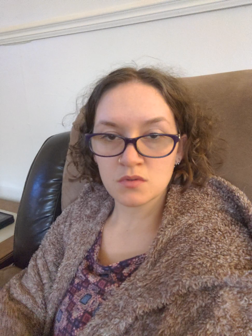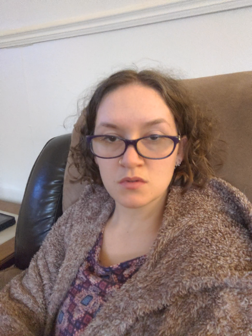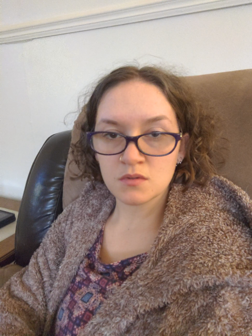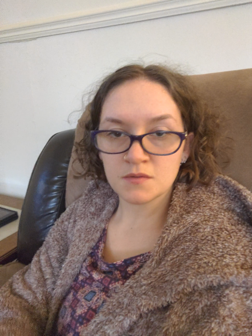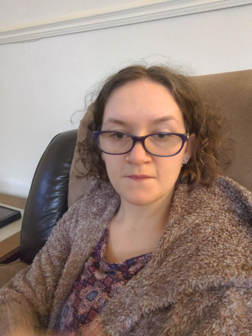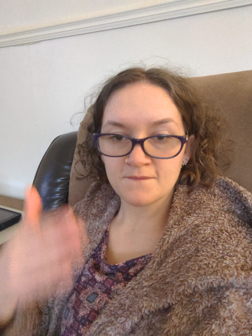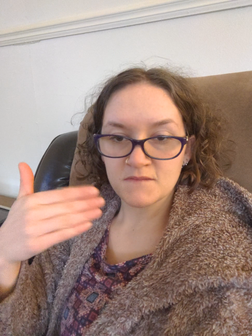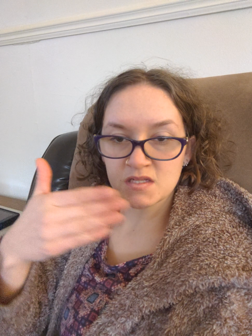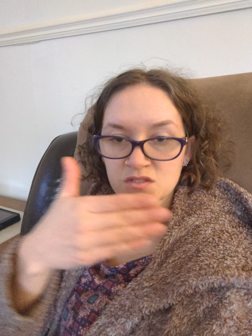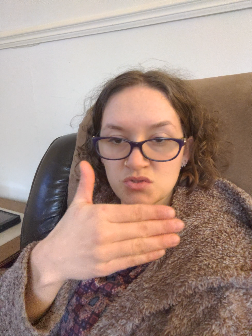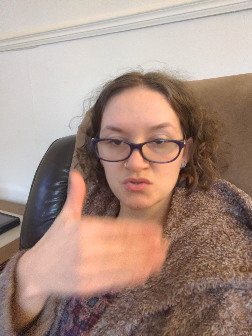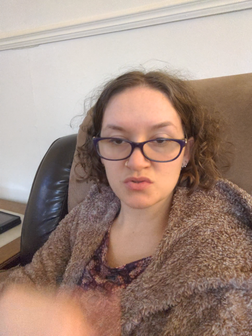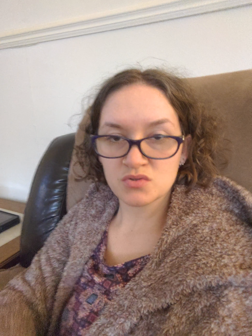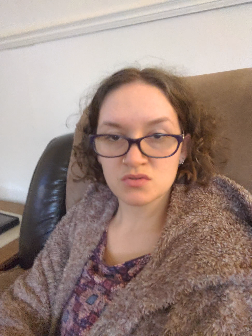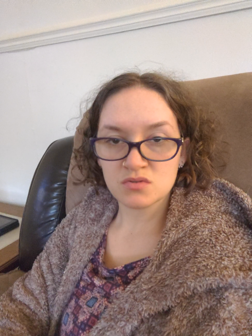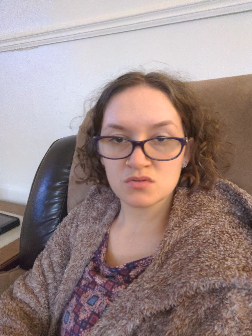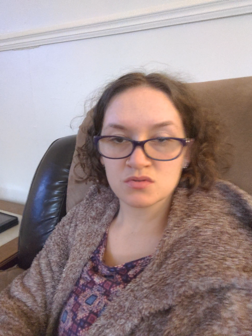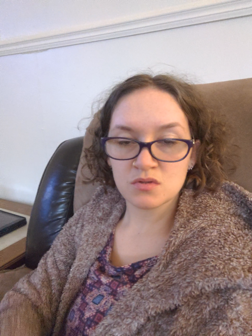fish